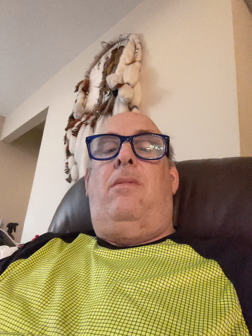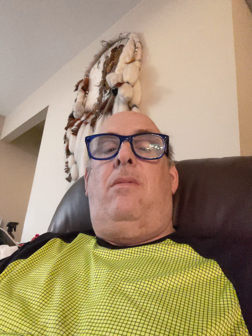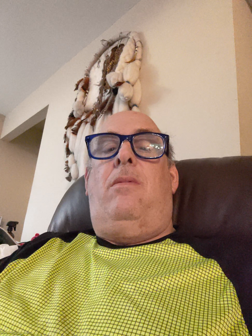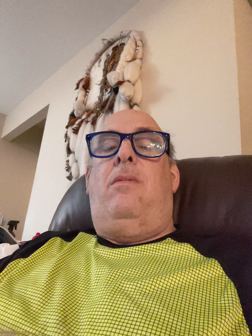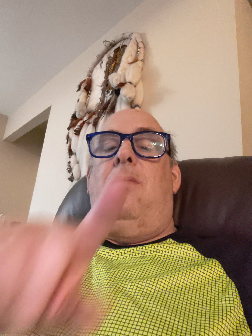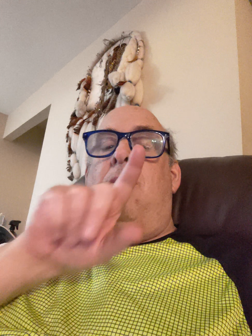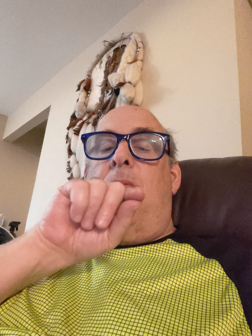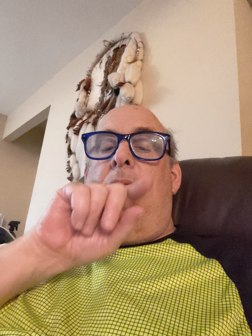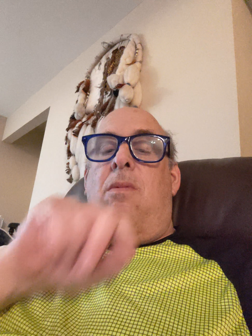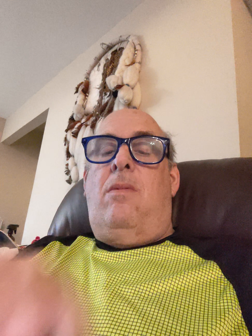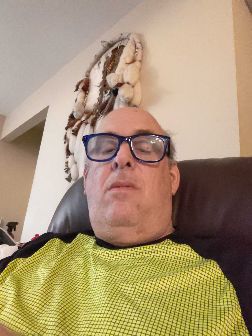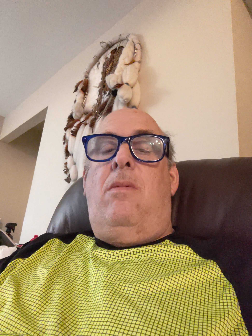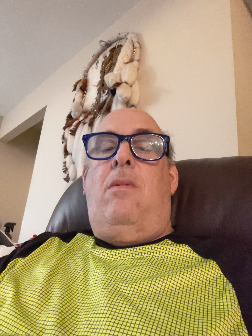bird